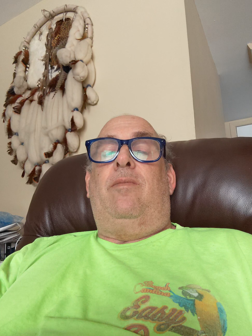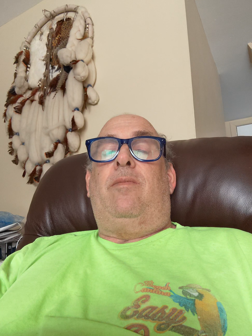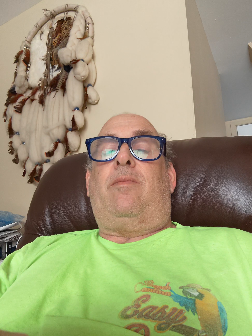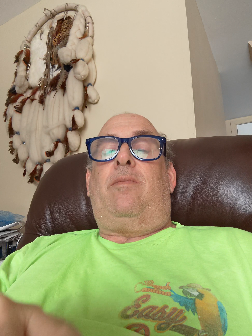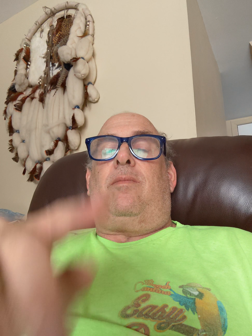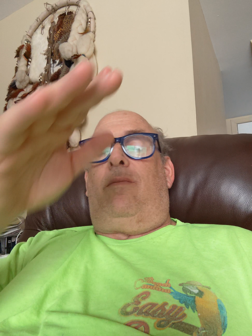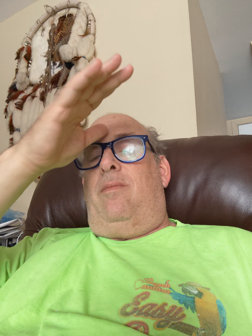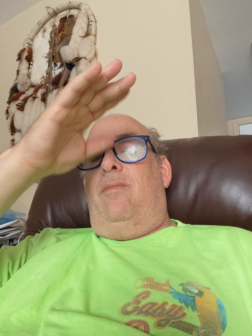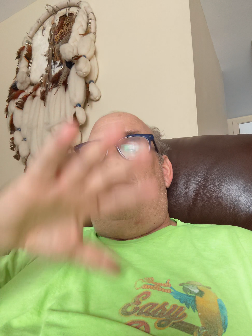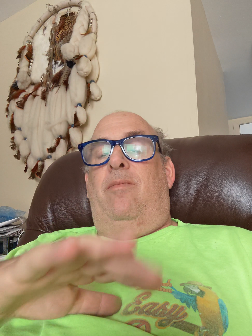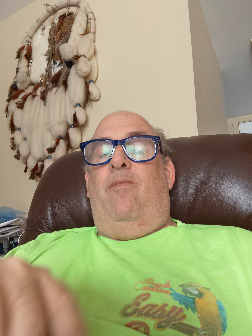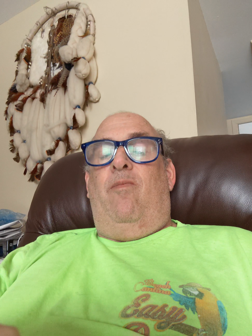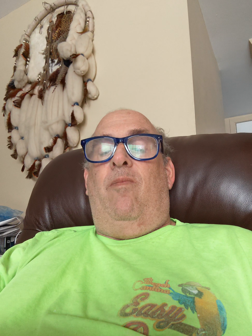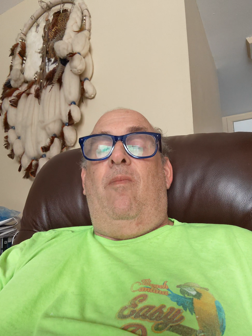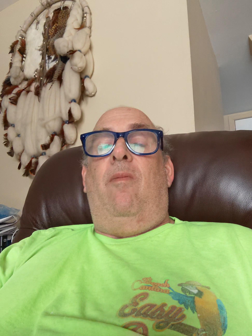man